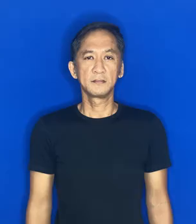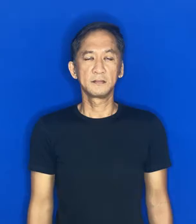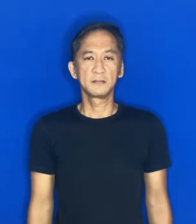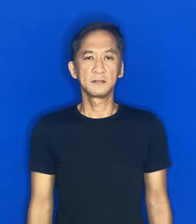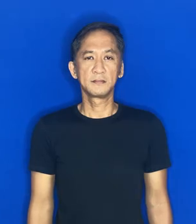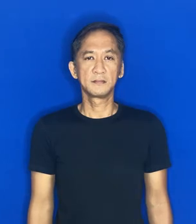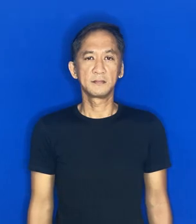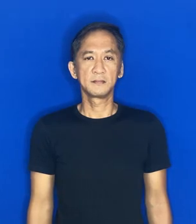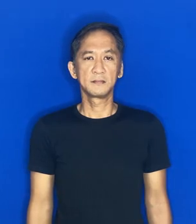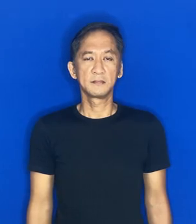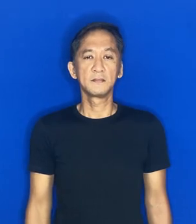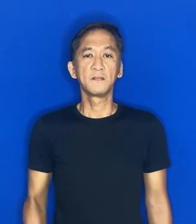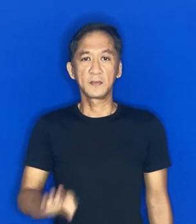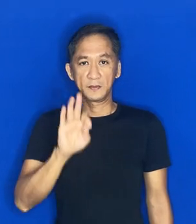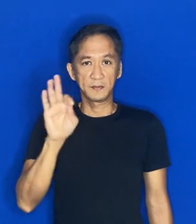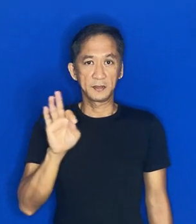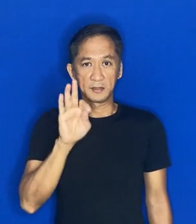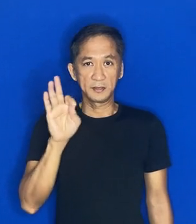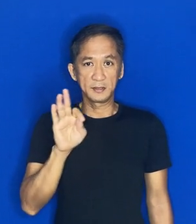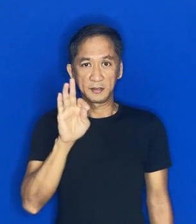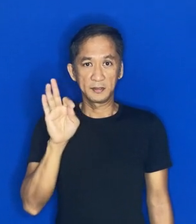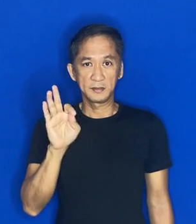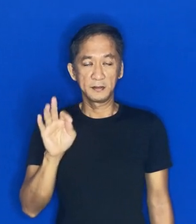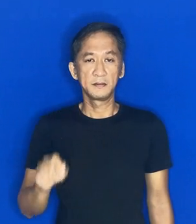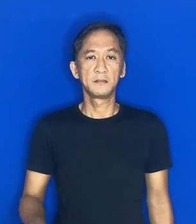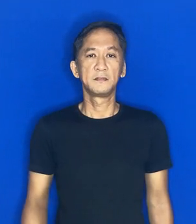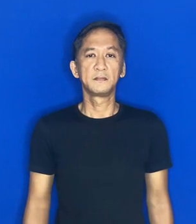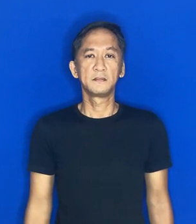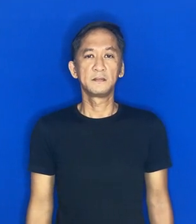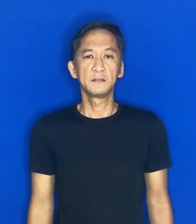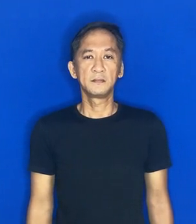friday